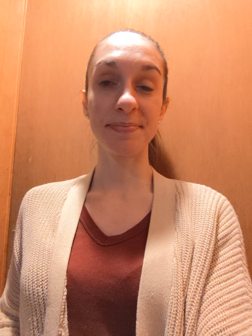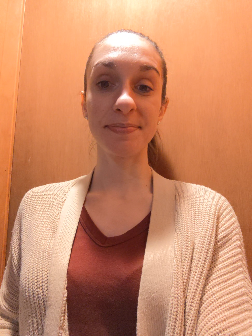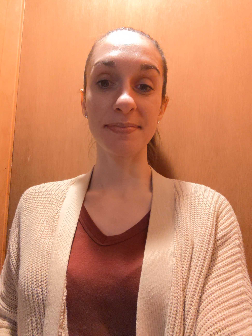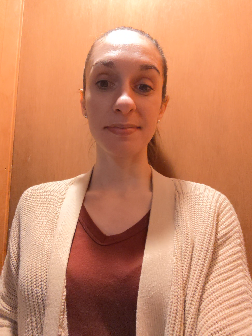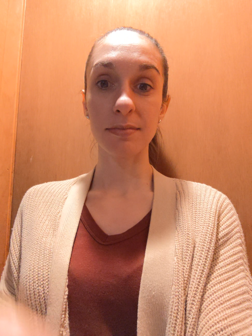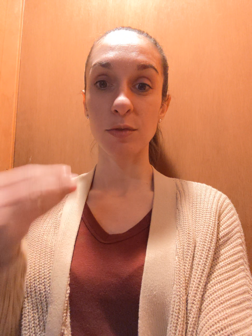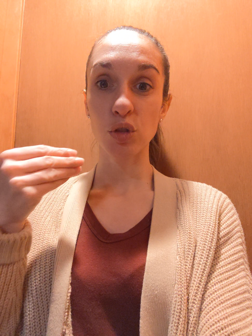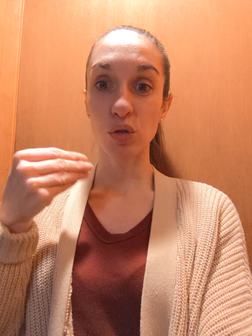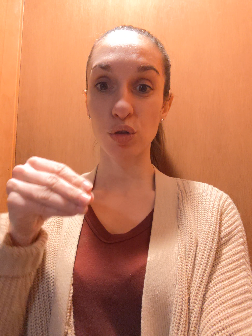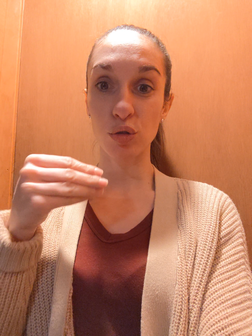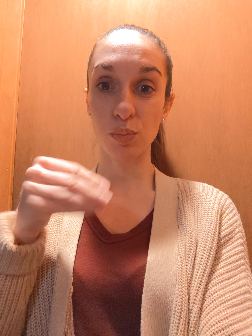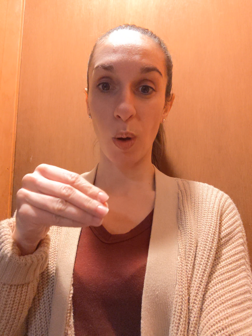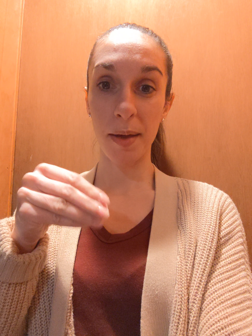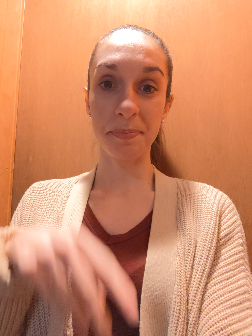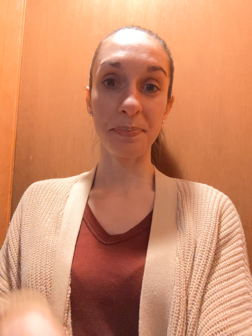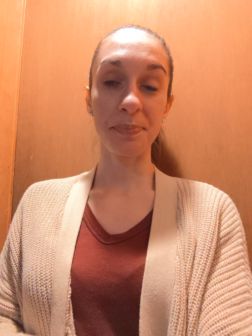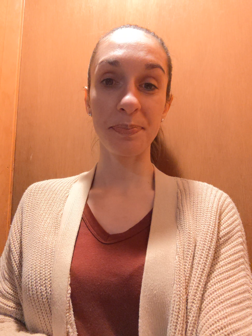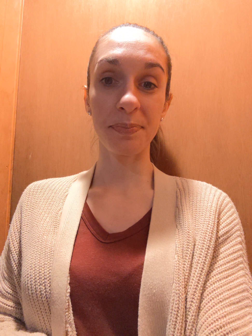store